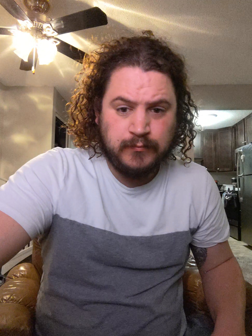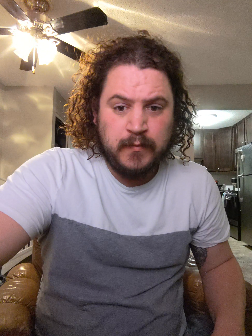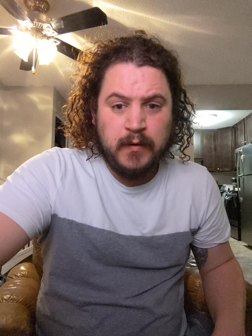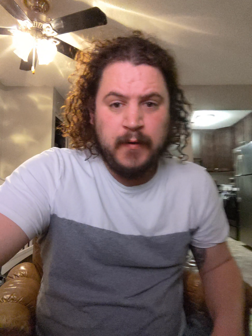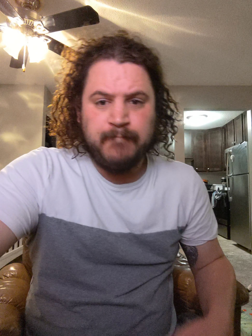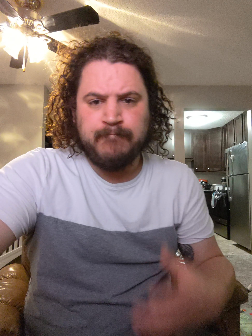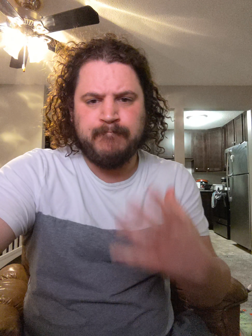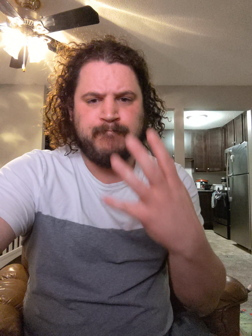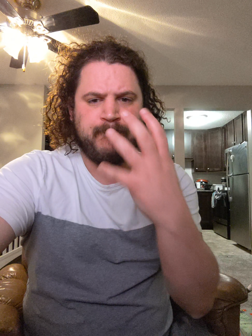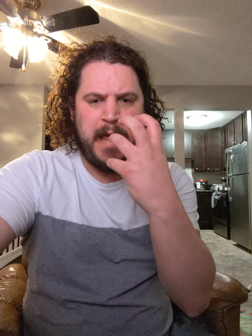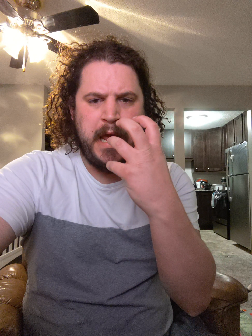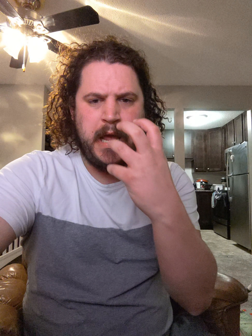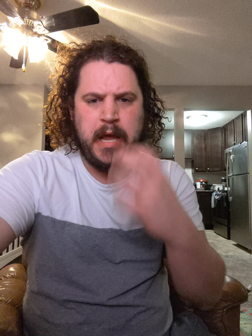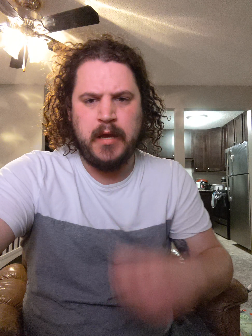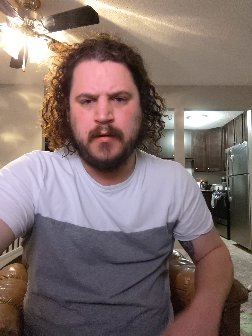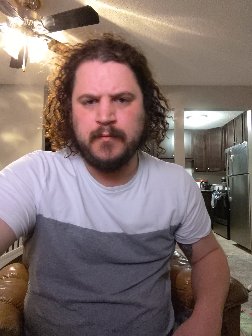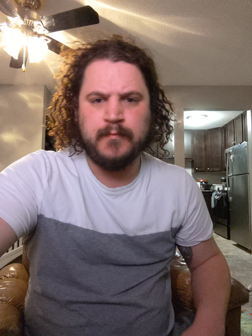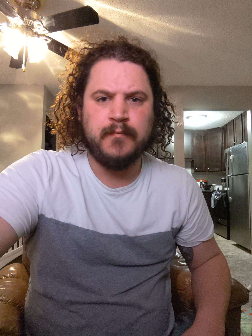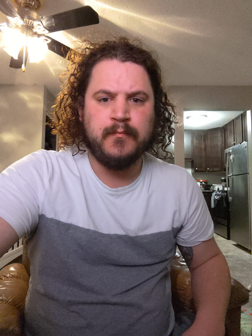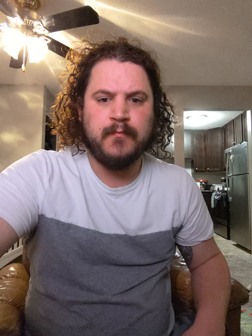mad